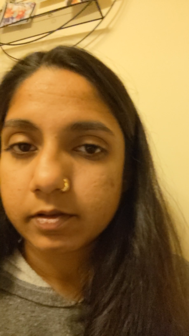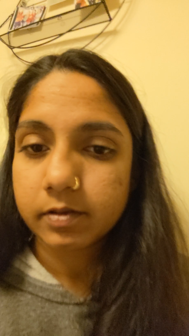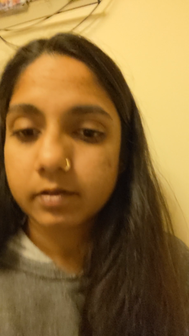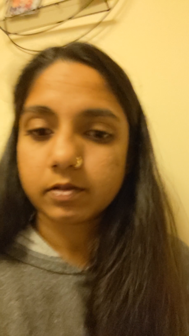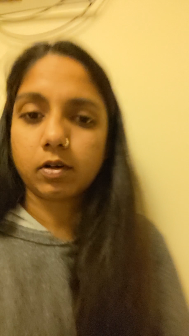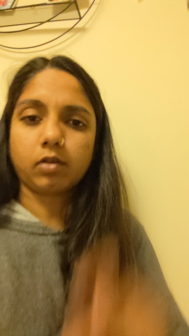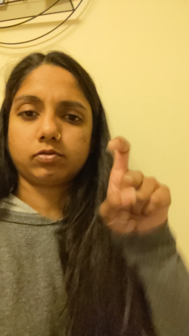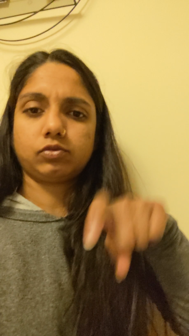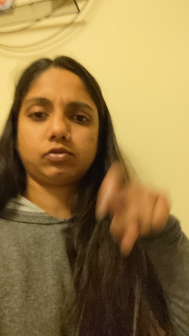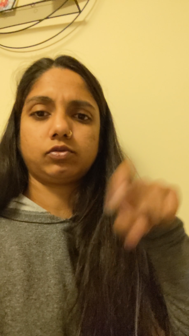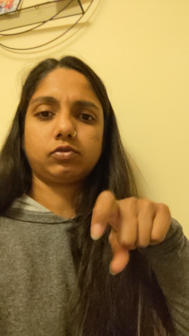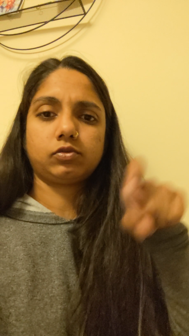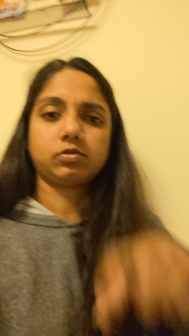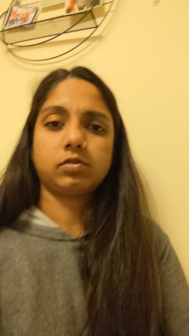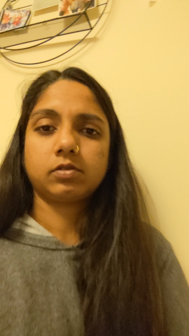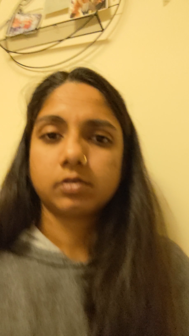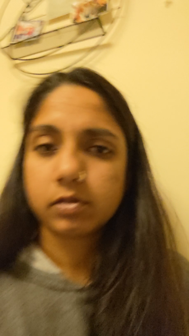should